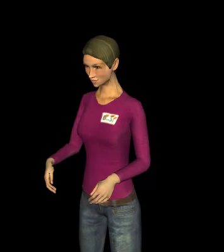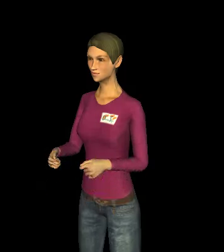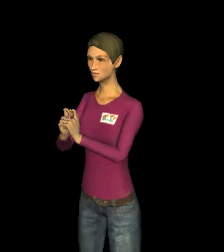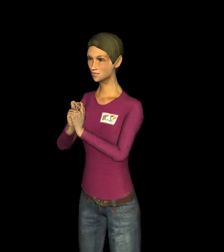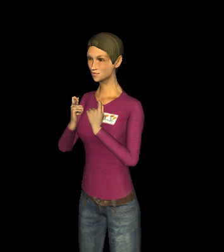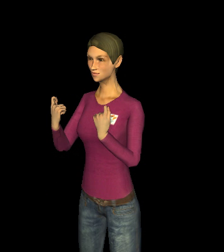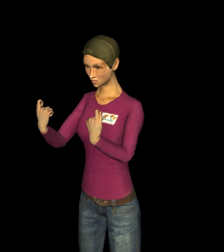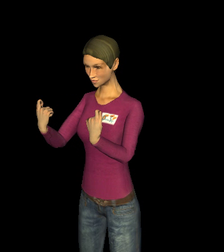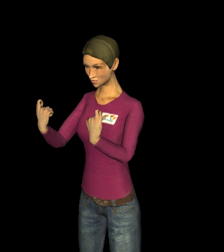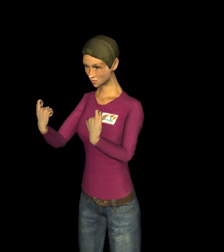صحف